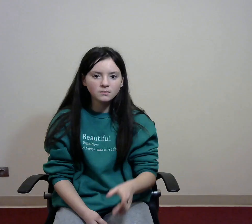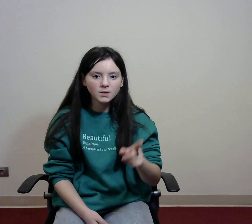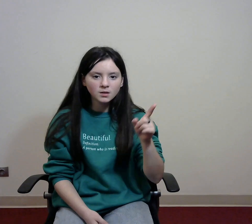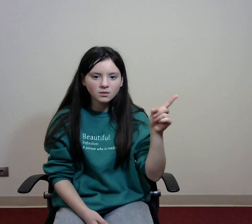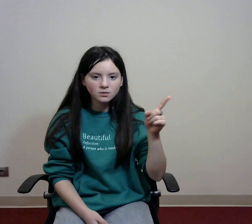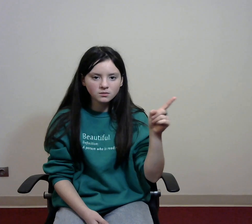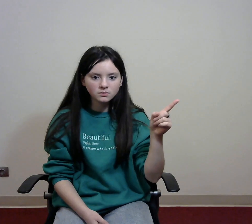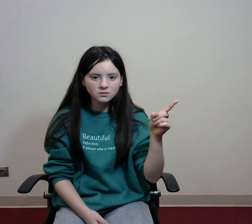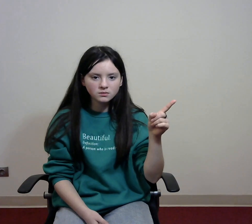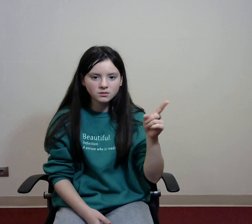onun